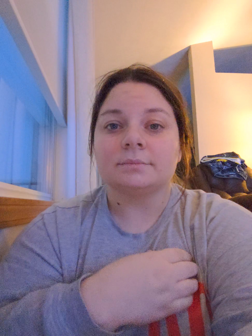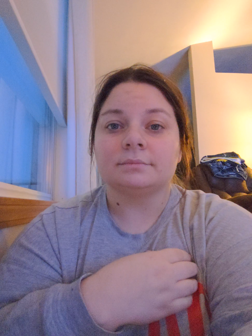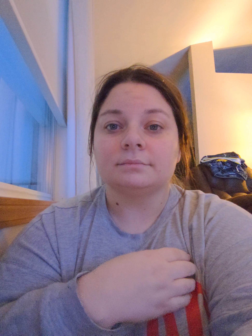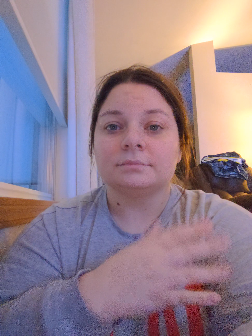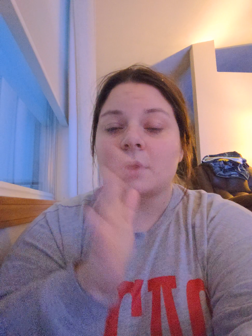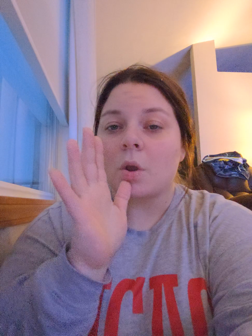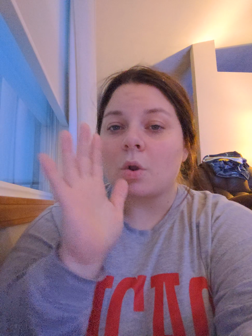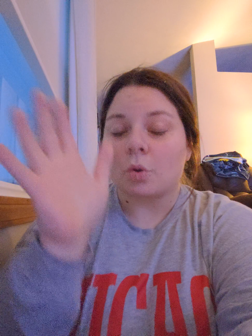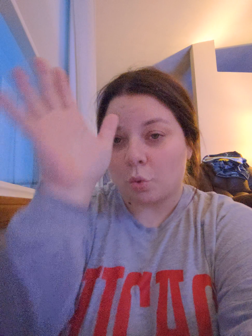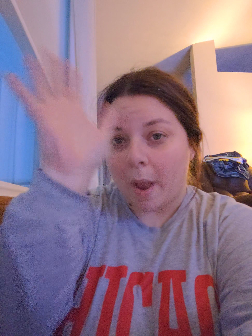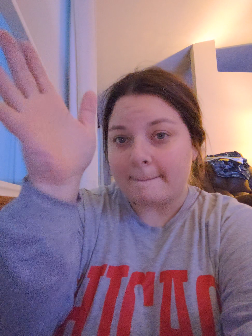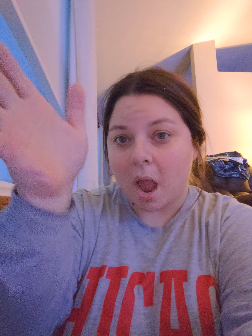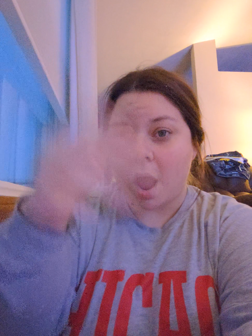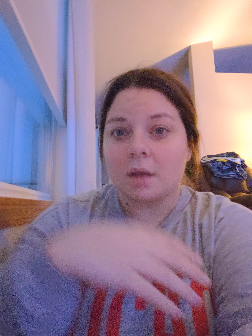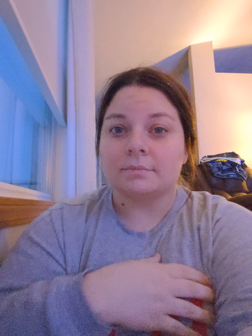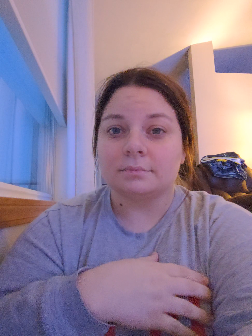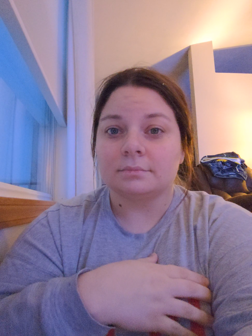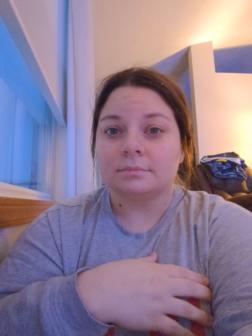grandpa